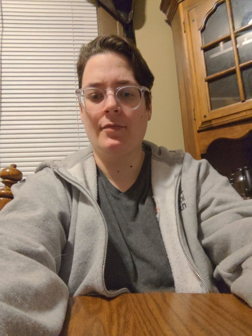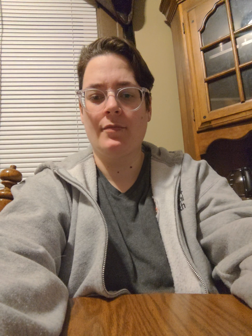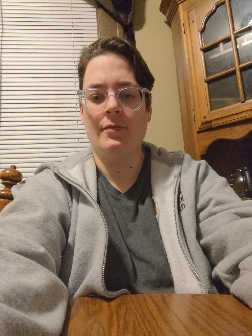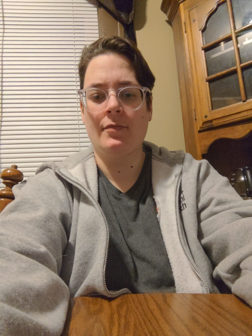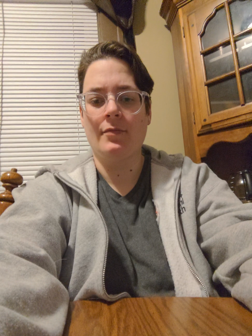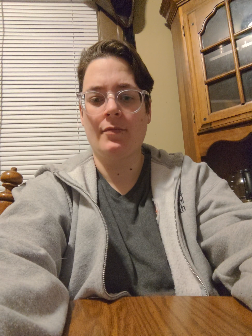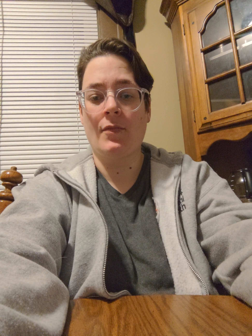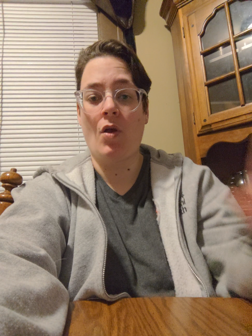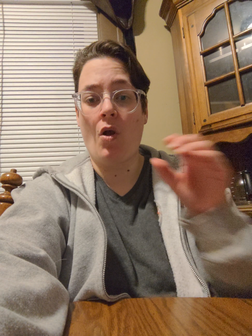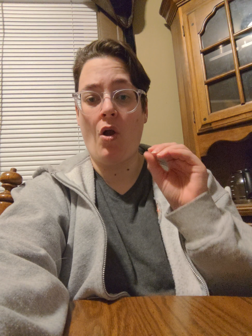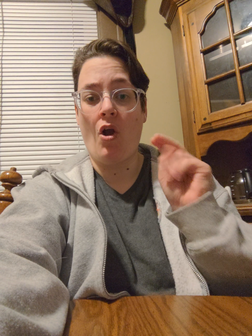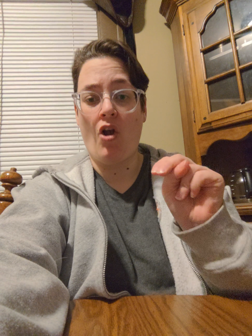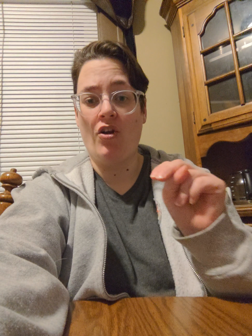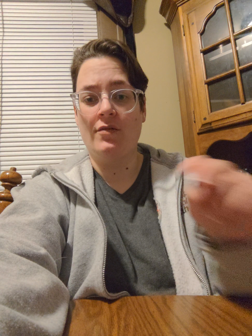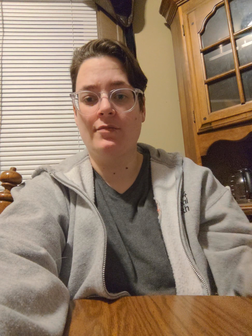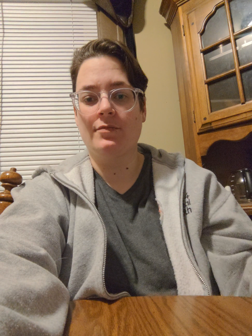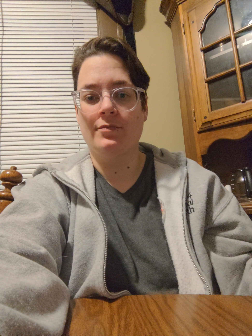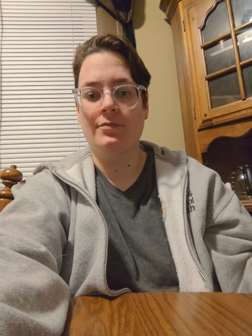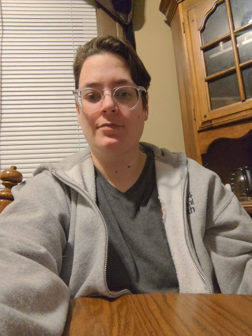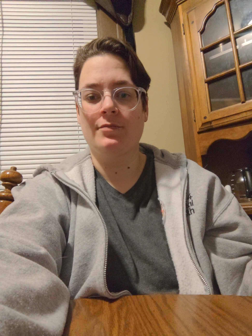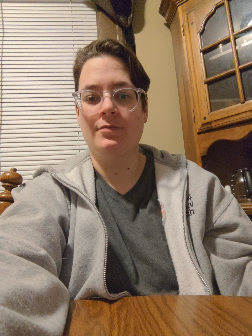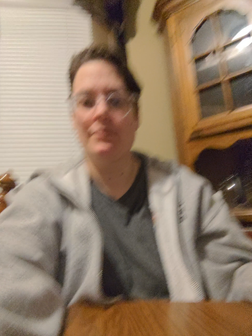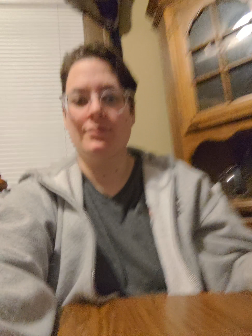on